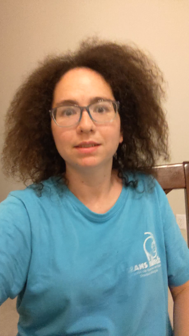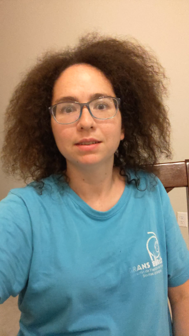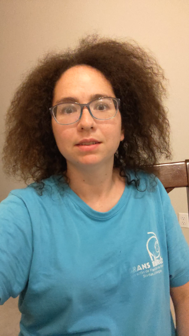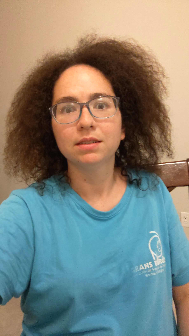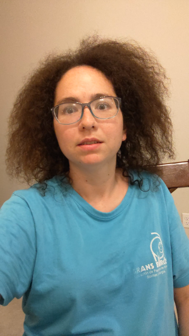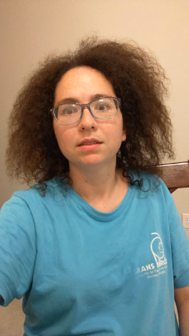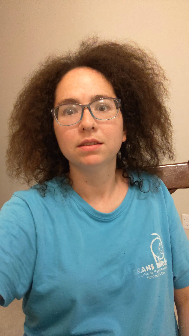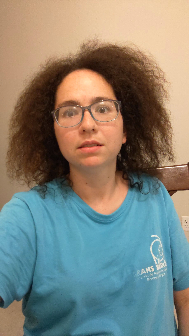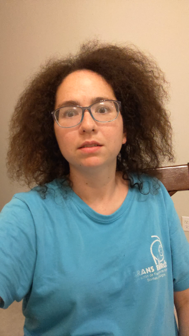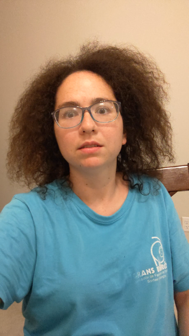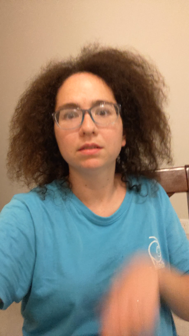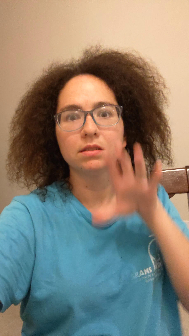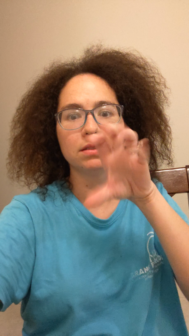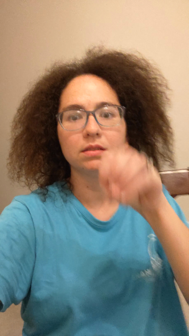bite